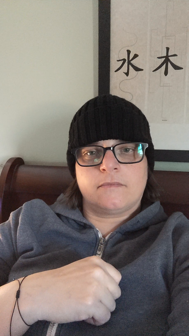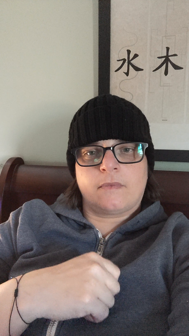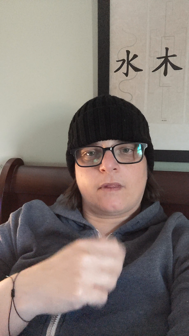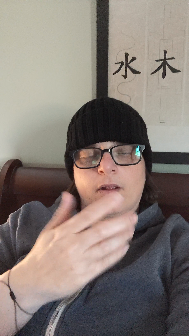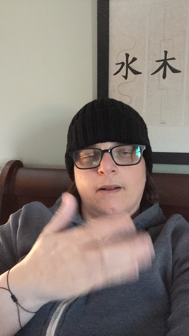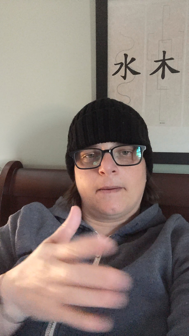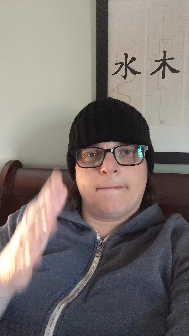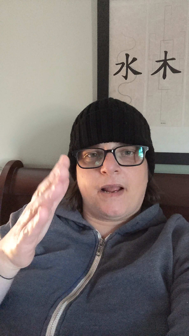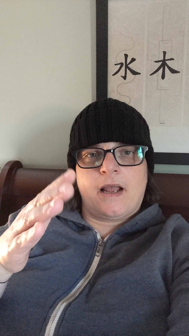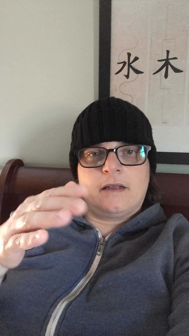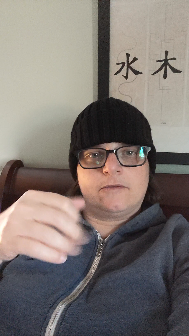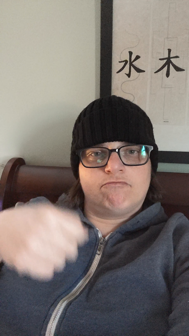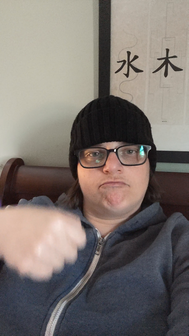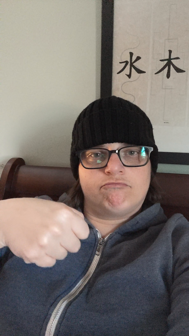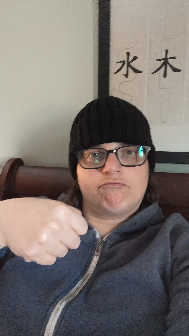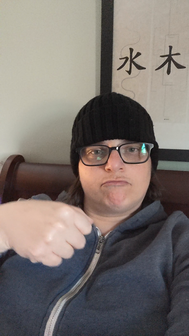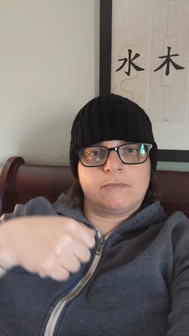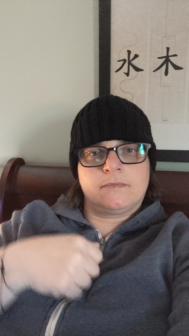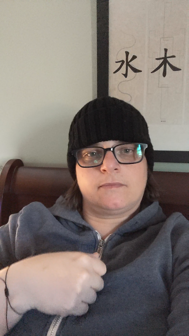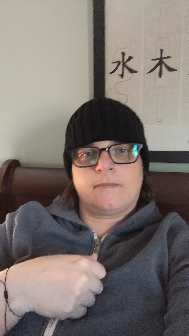basket